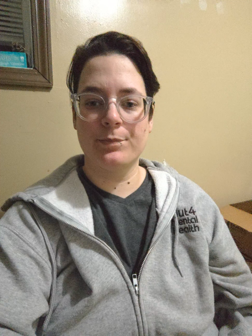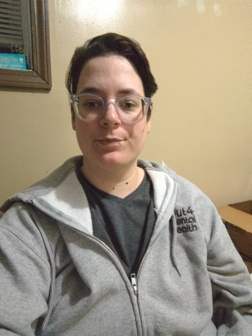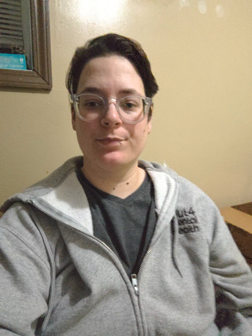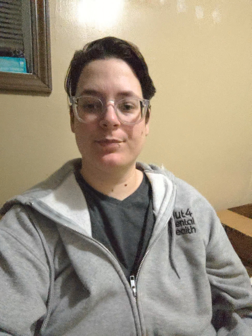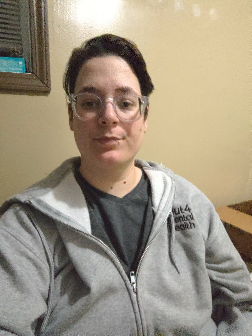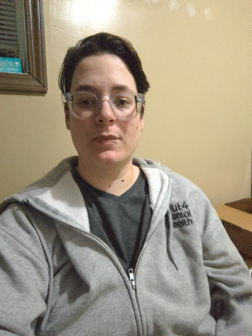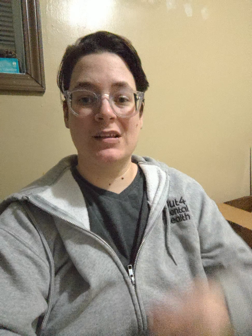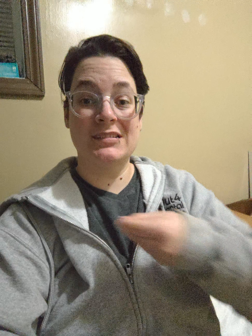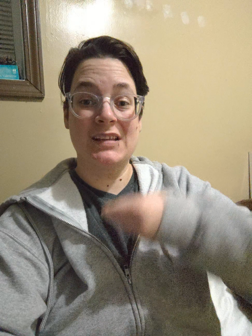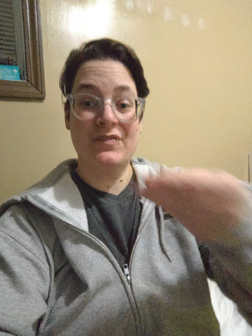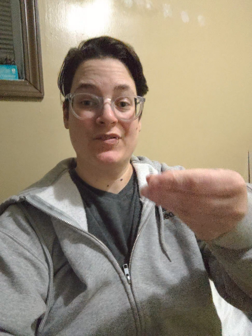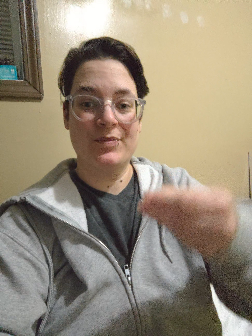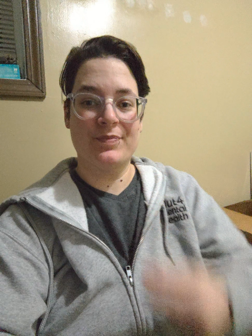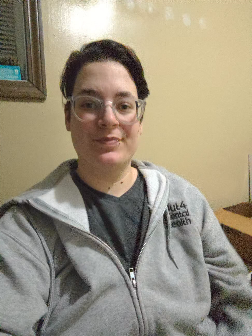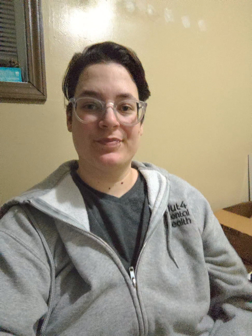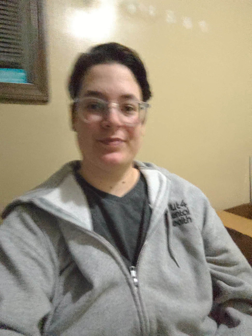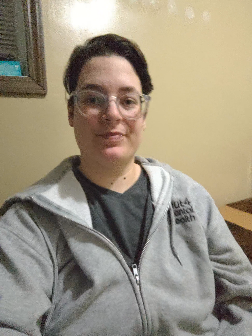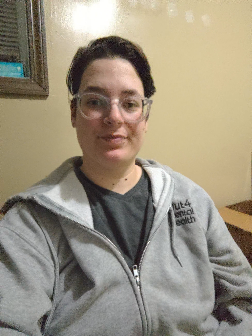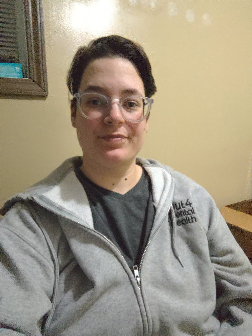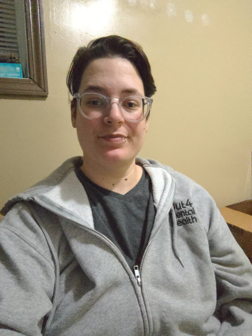give